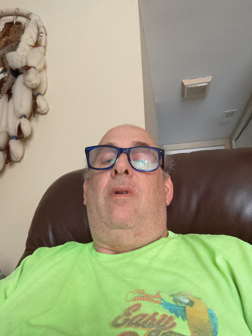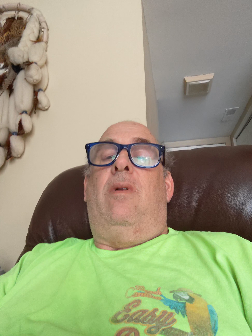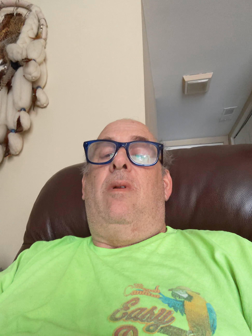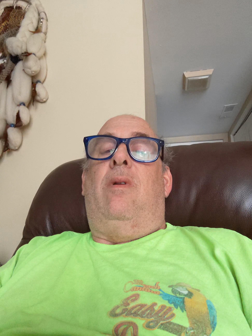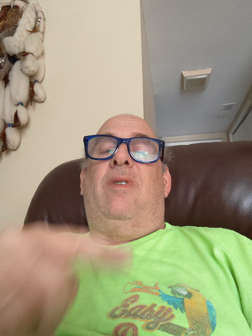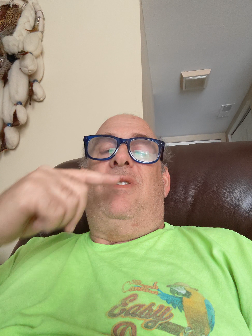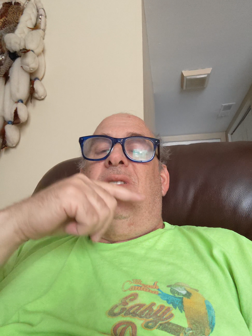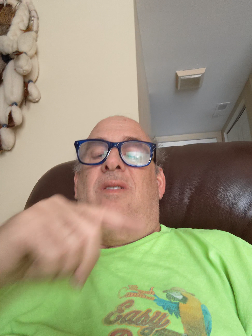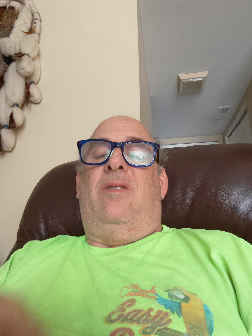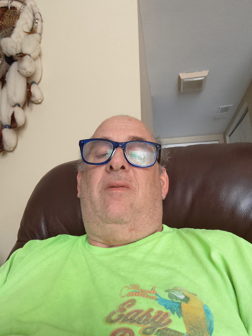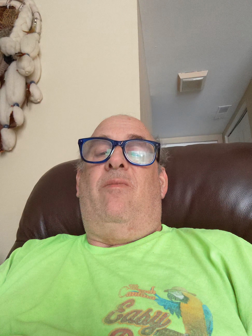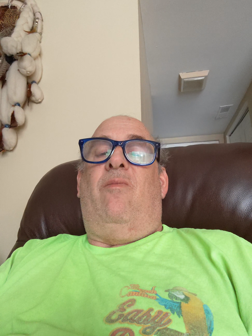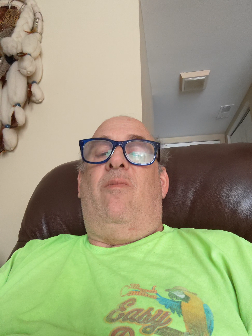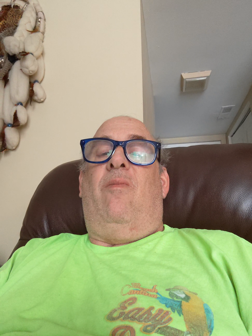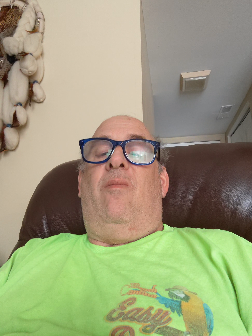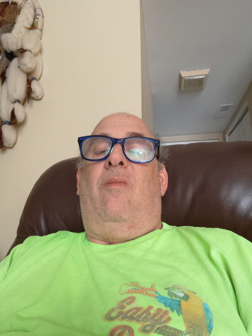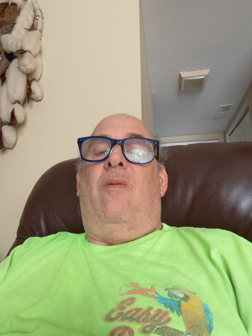toothbrush